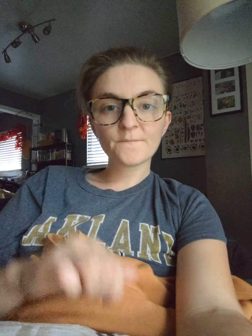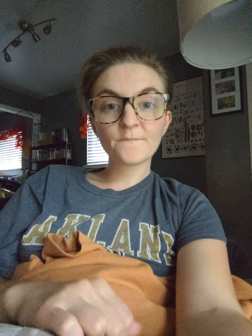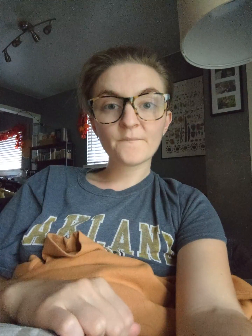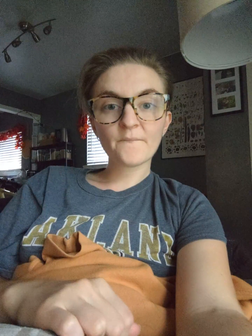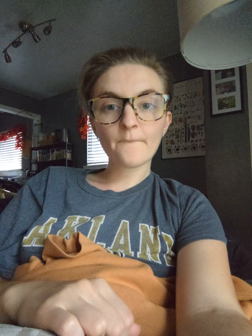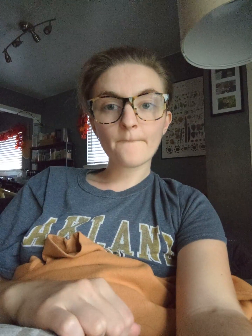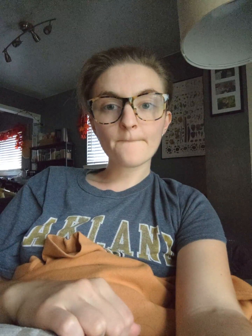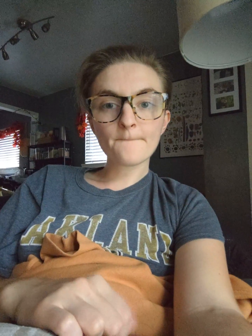carry